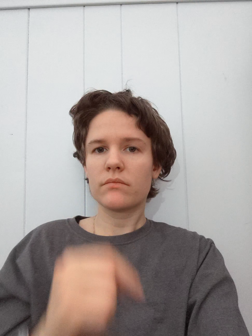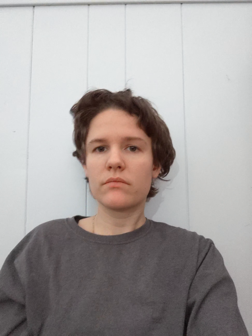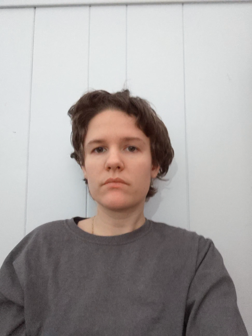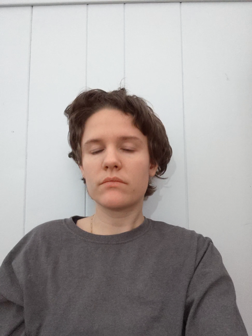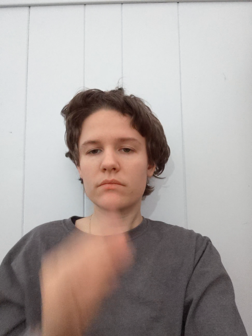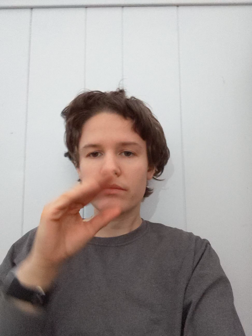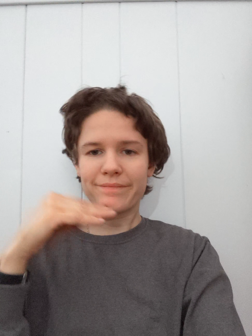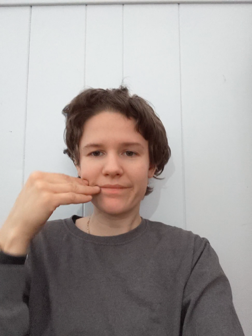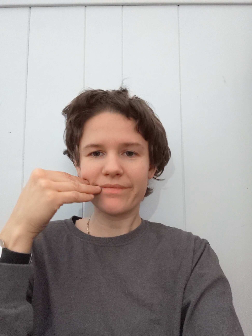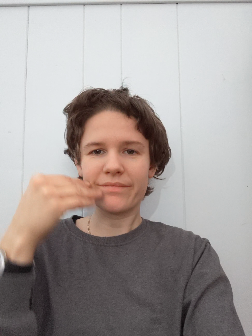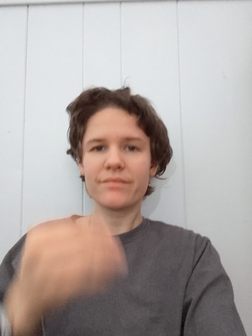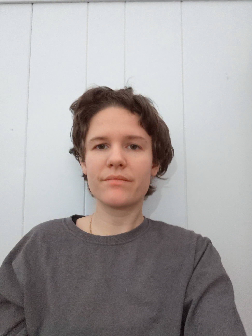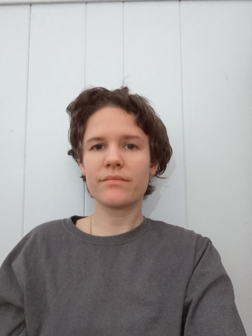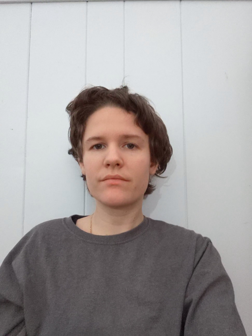smile